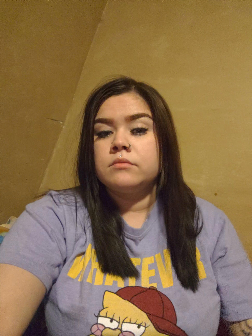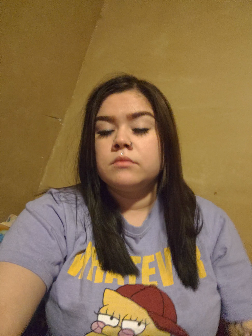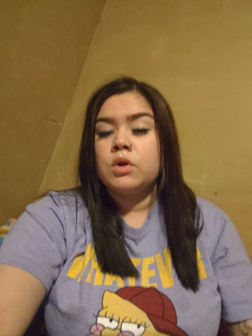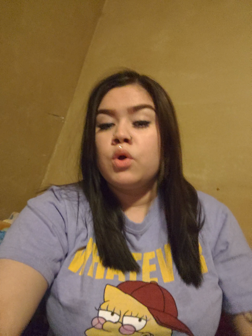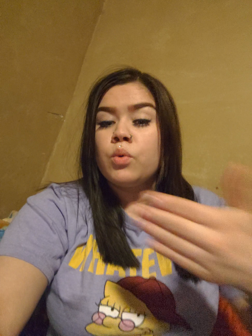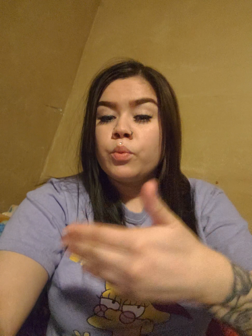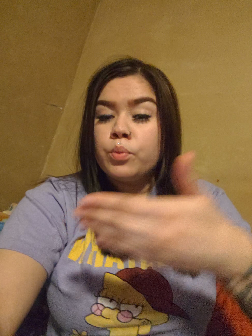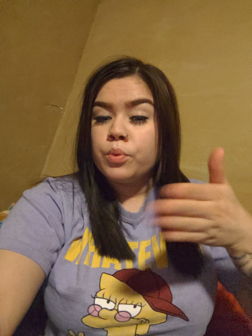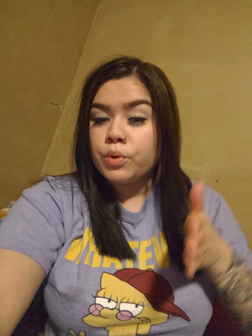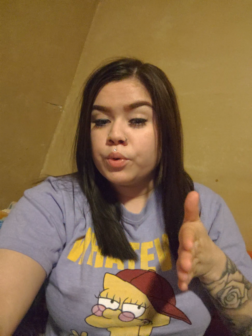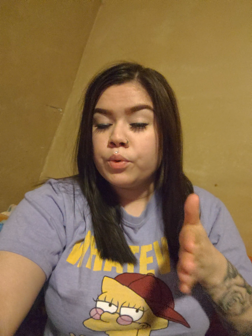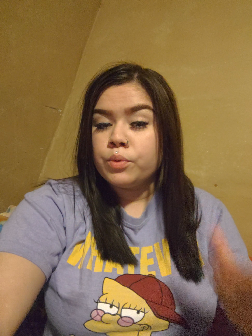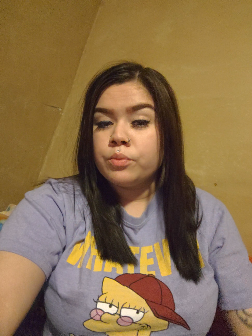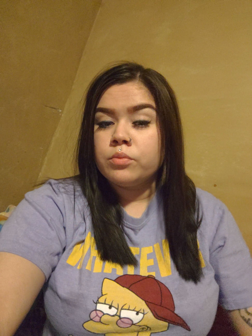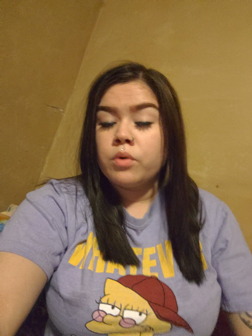room